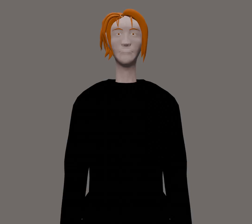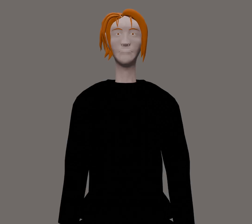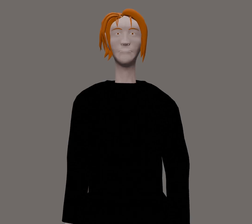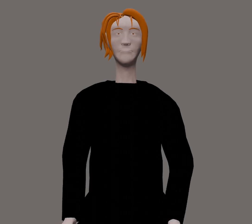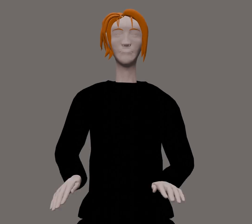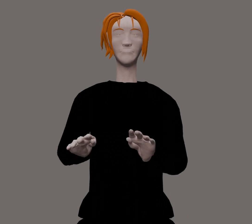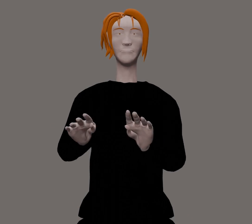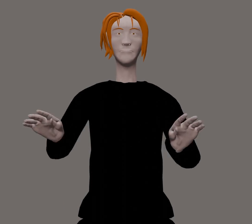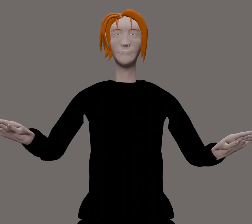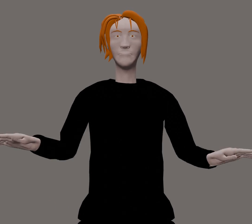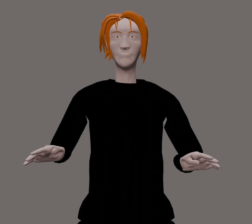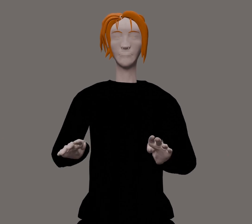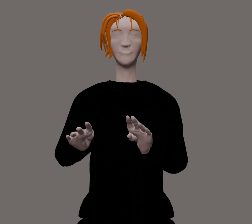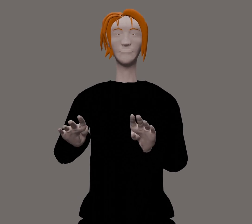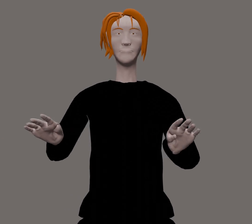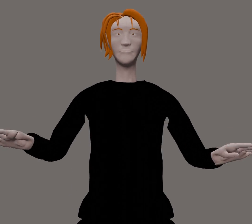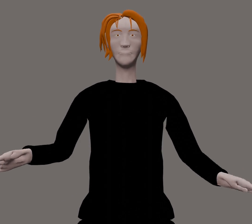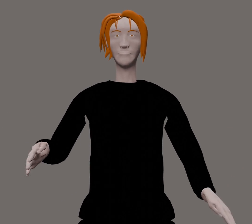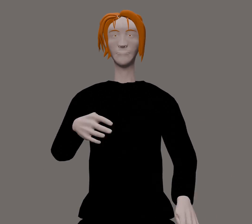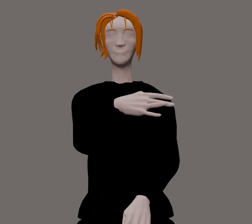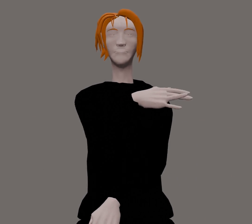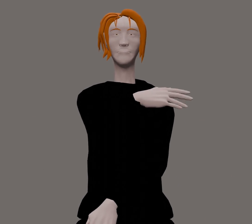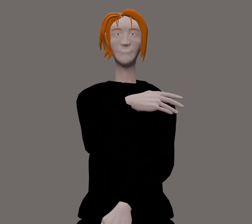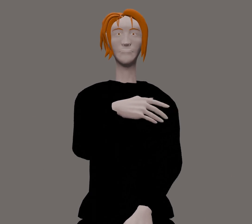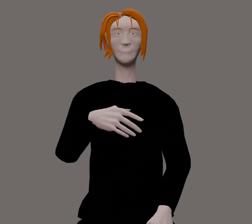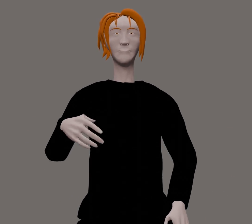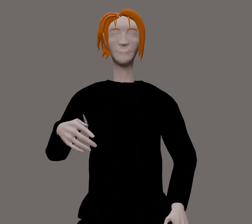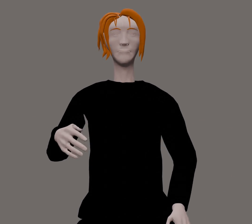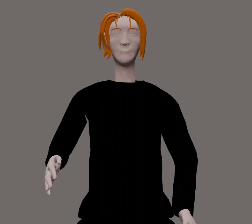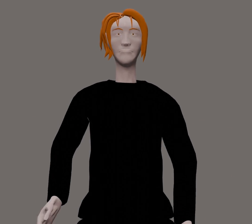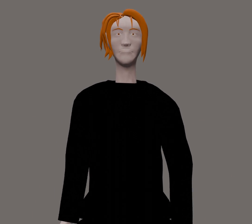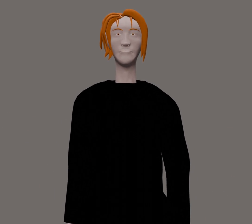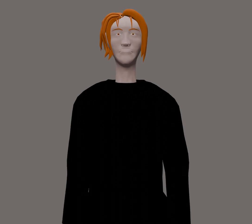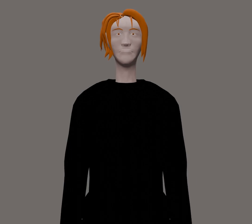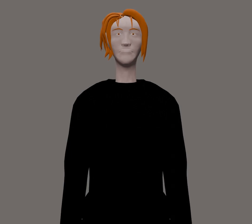Bathing Suit